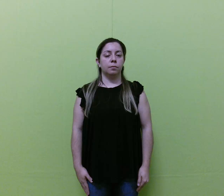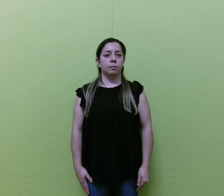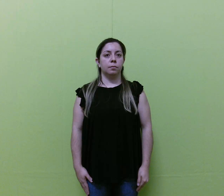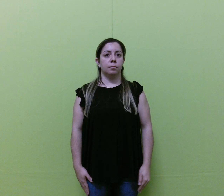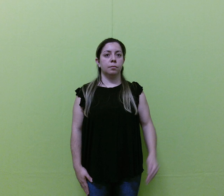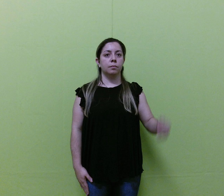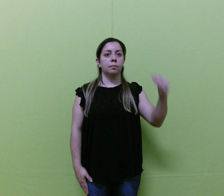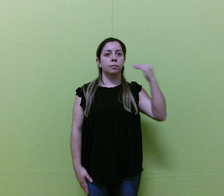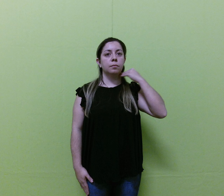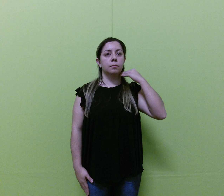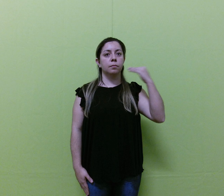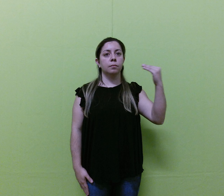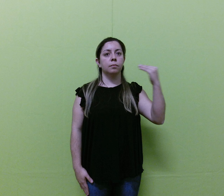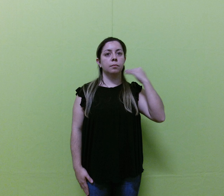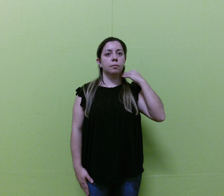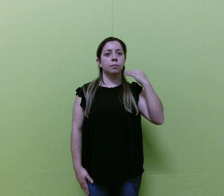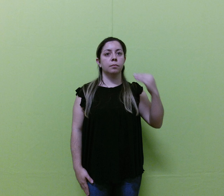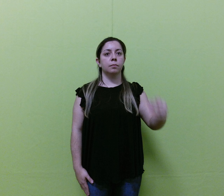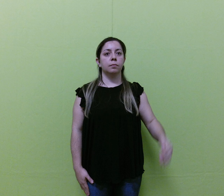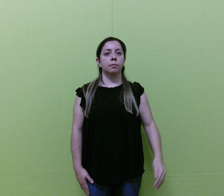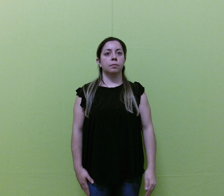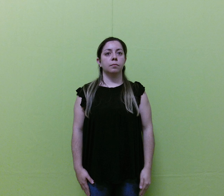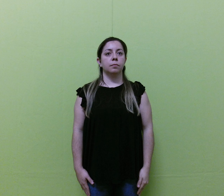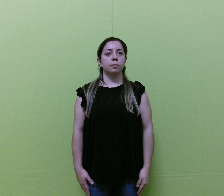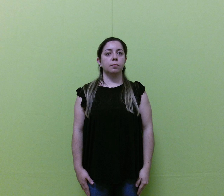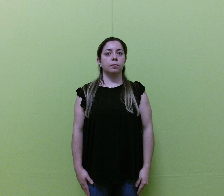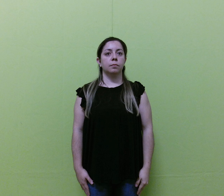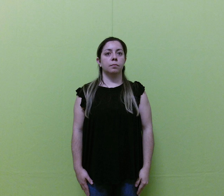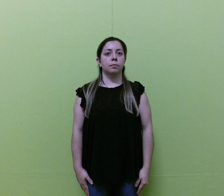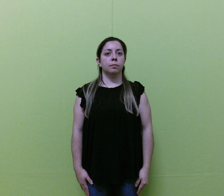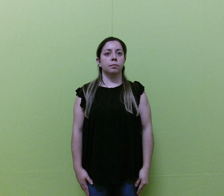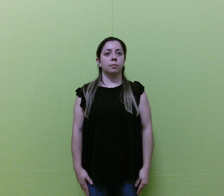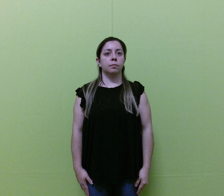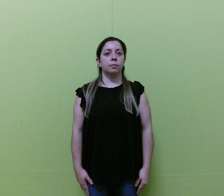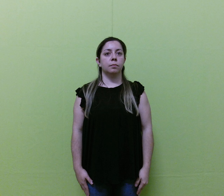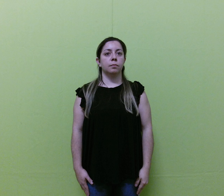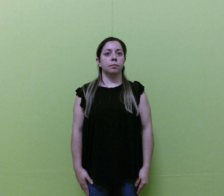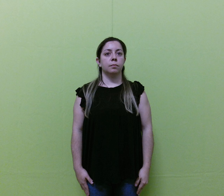banco